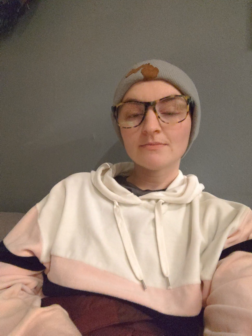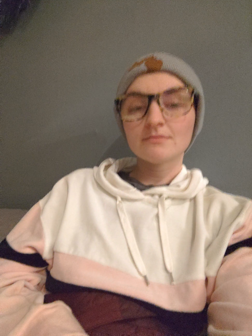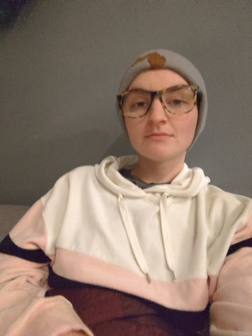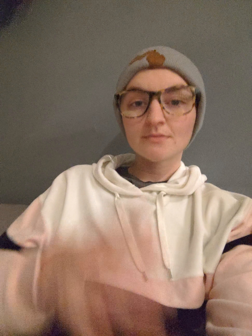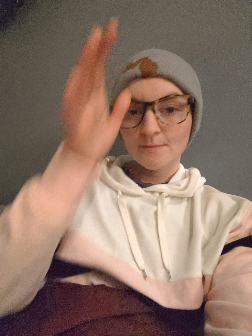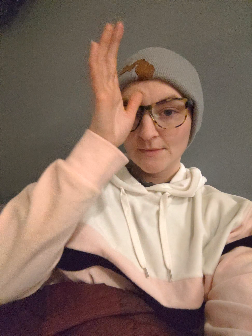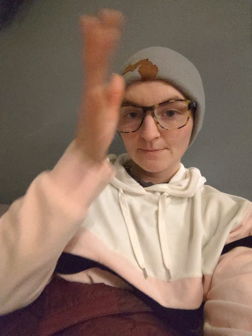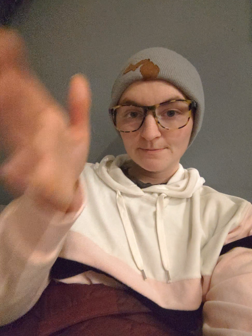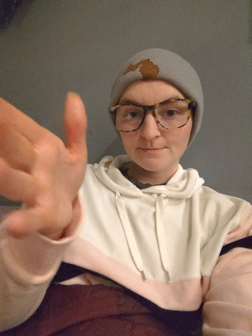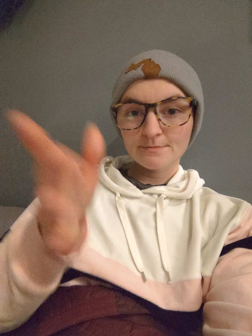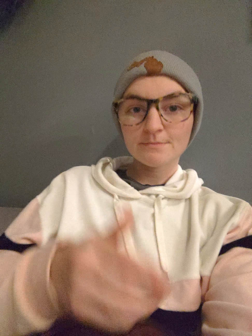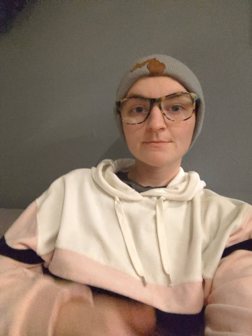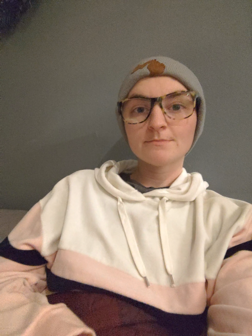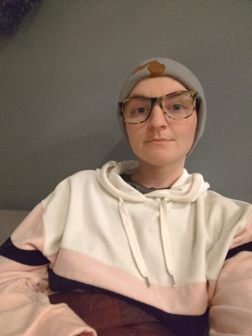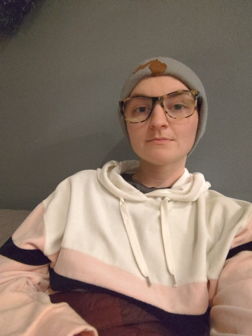grandpa